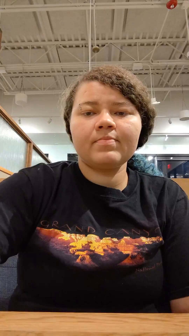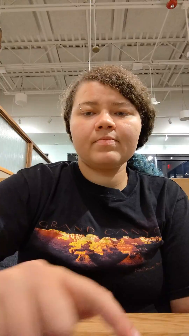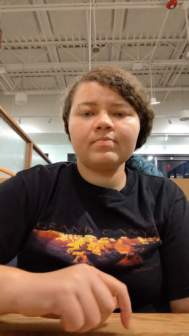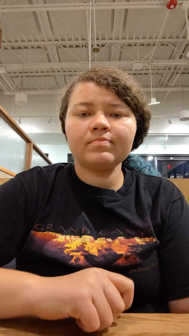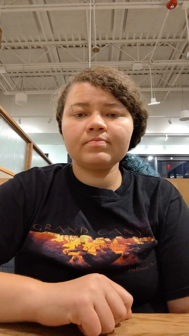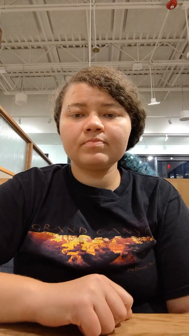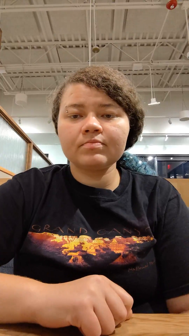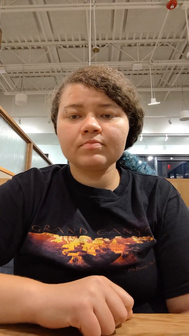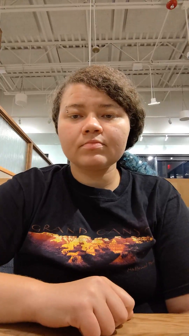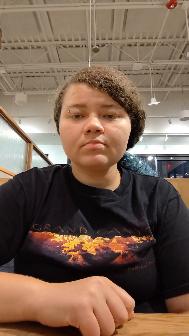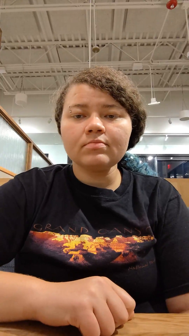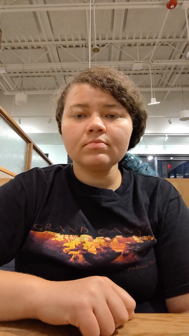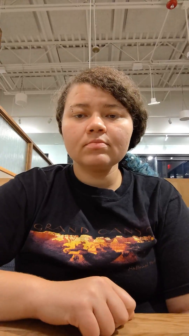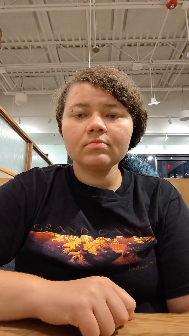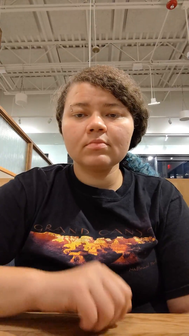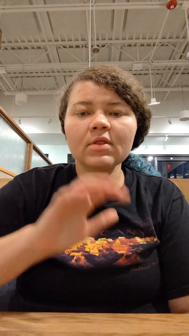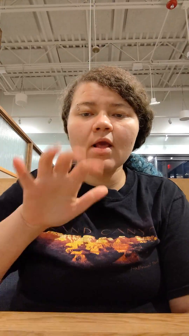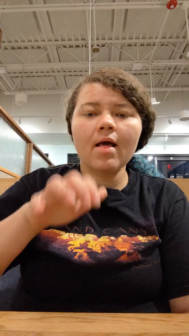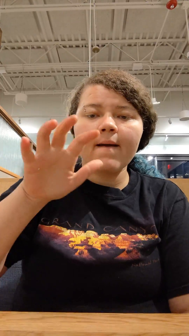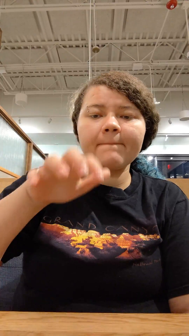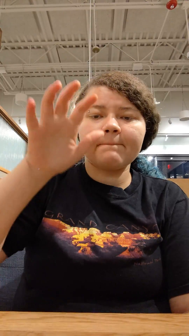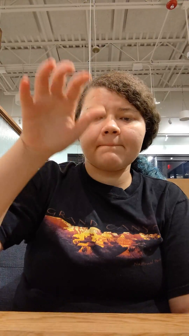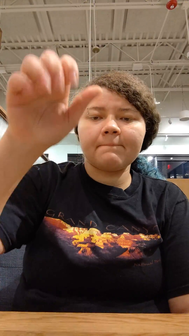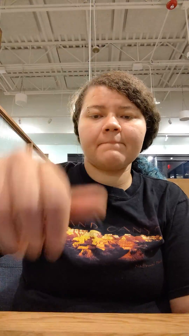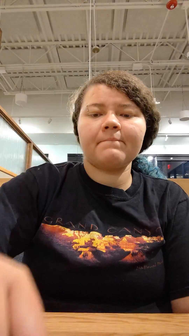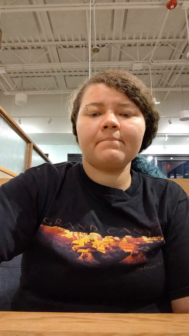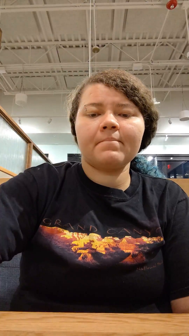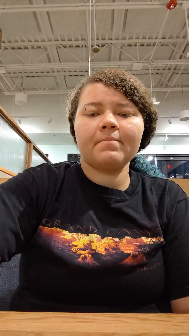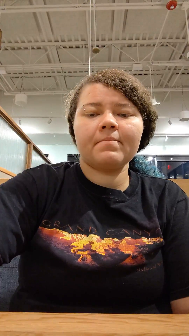climb